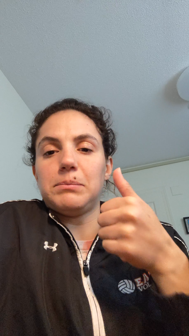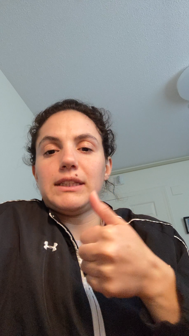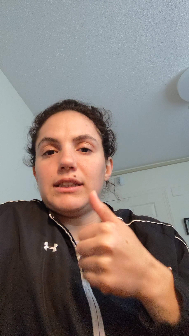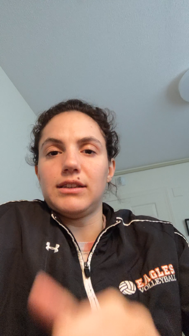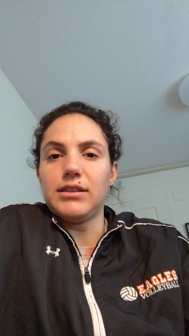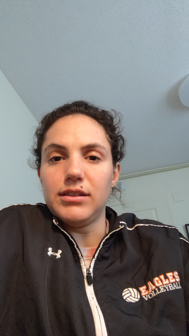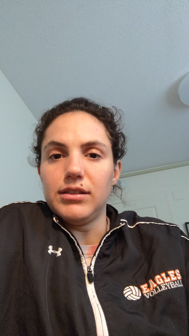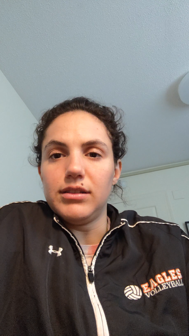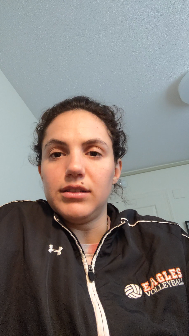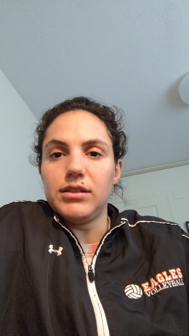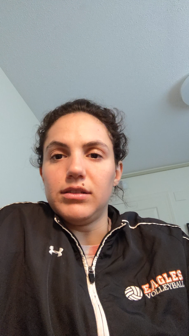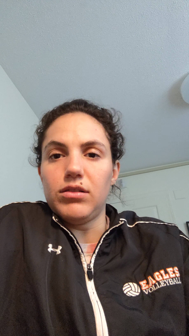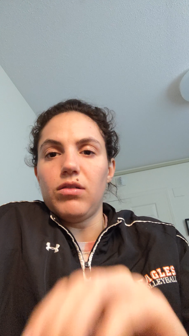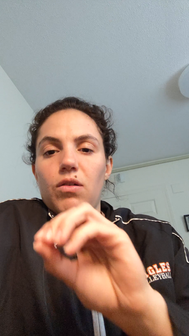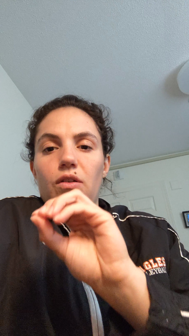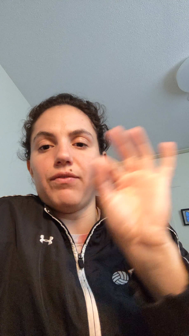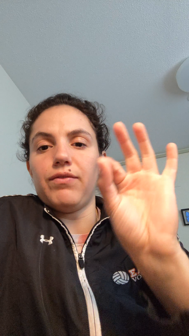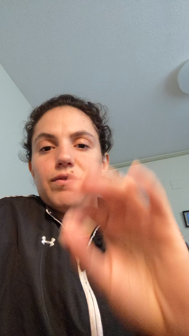off